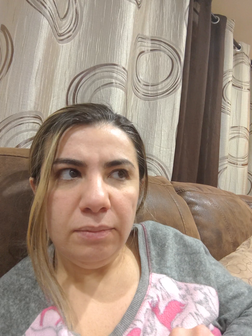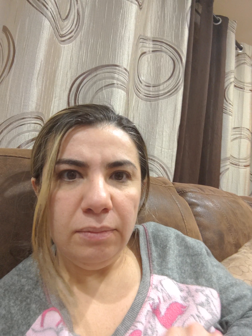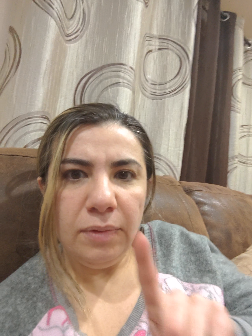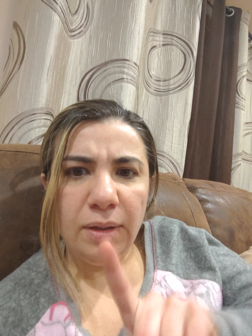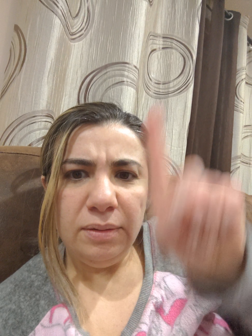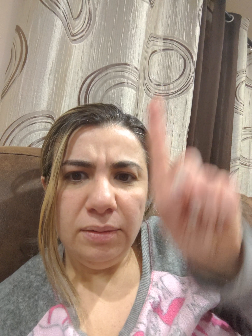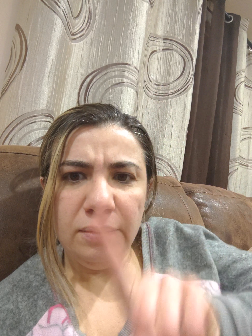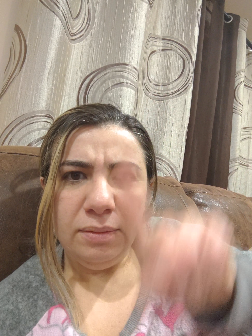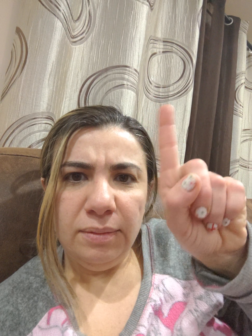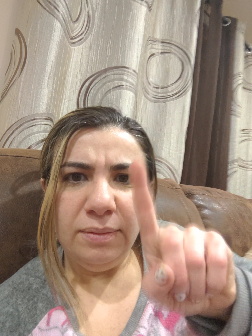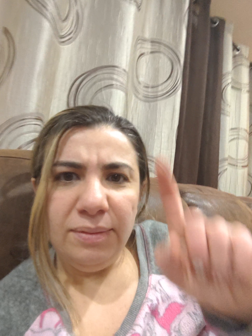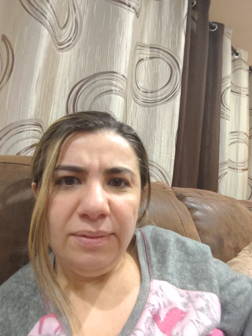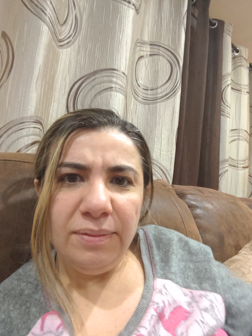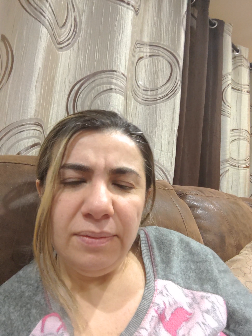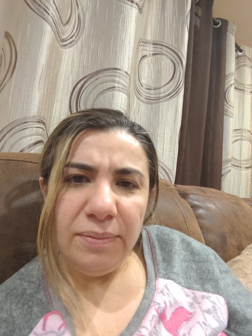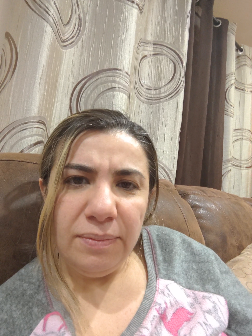stairs